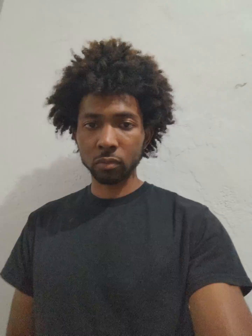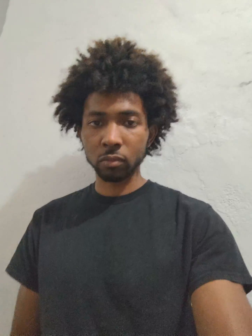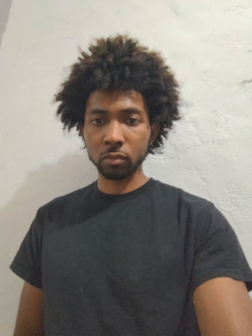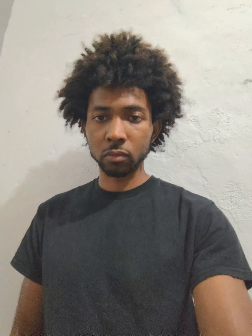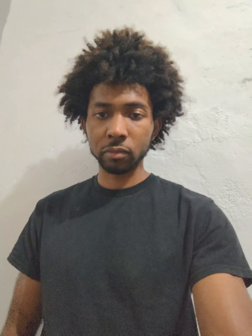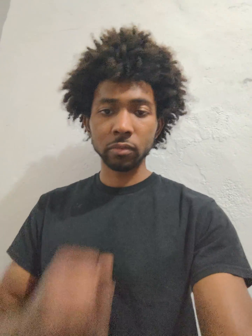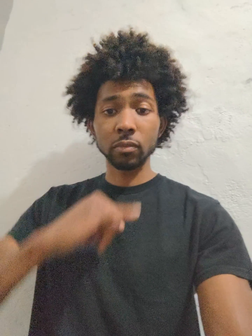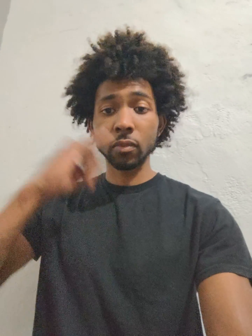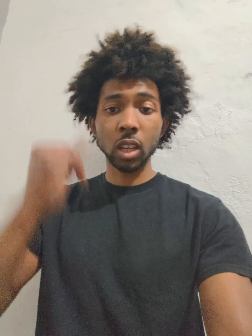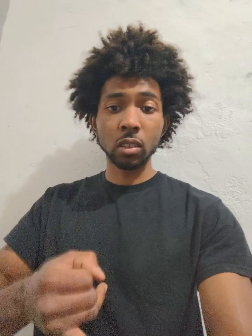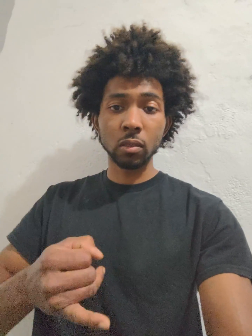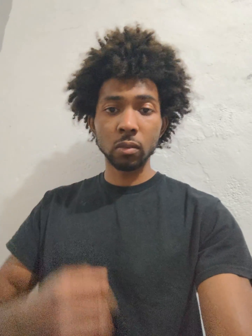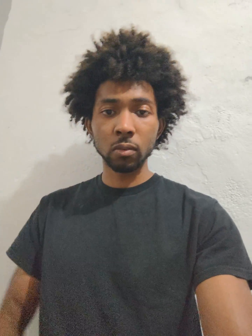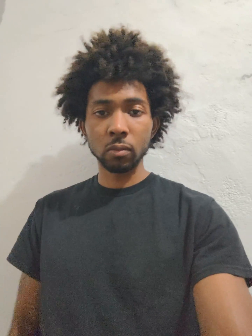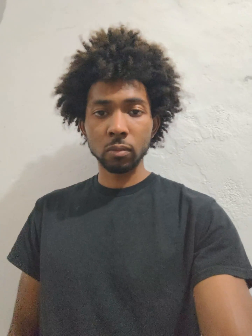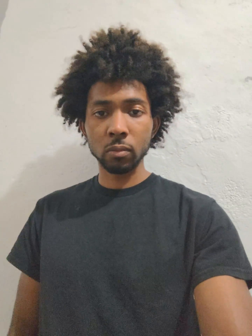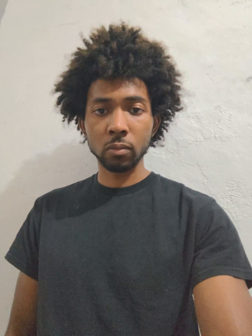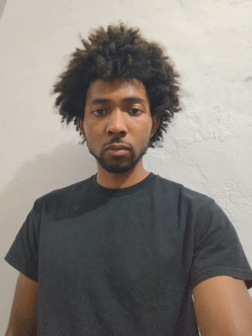last